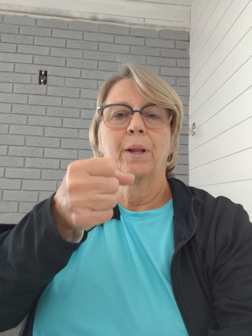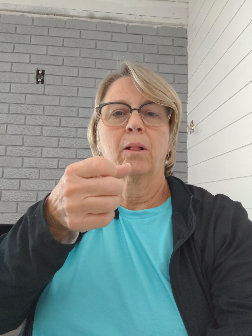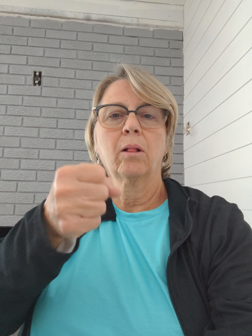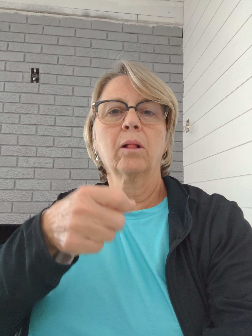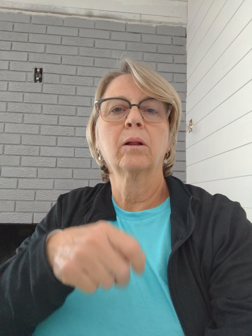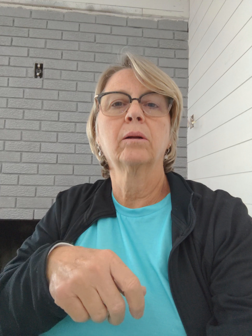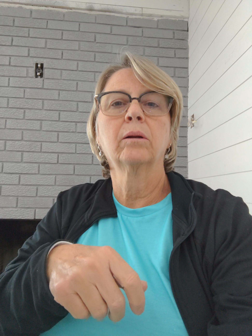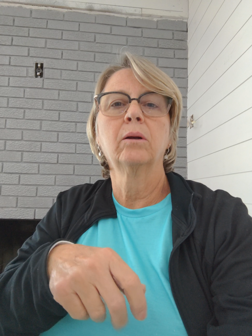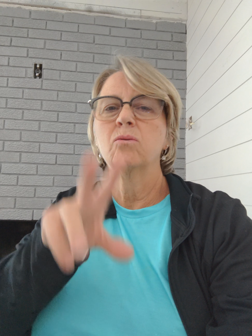milk